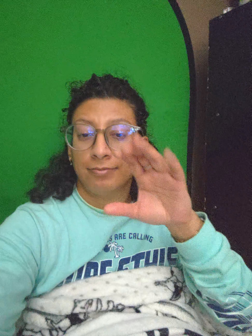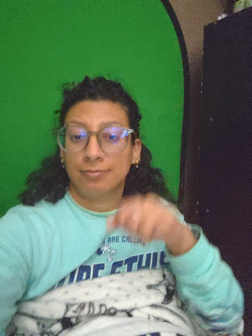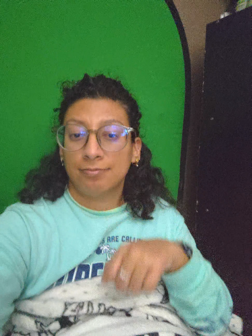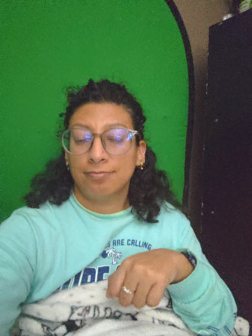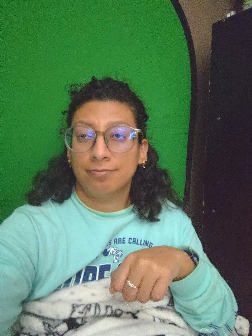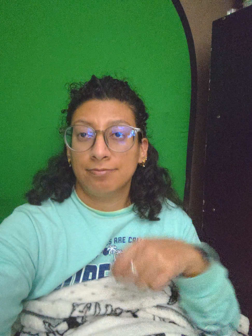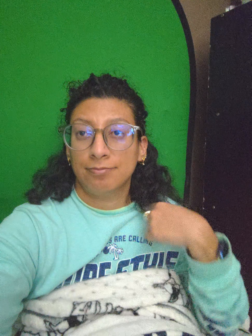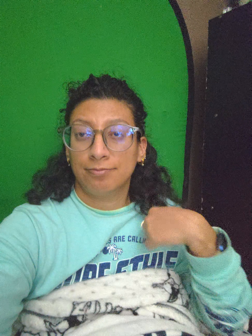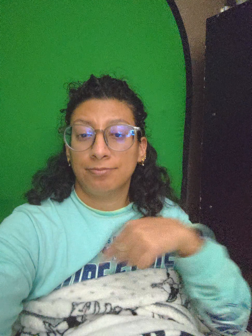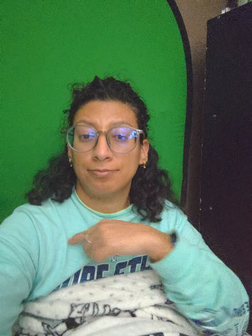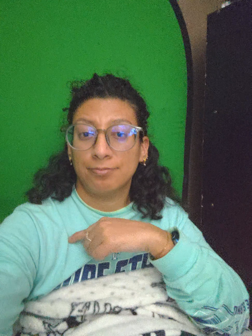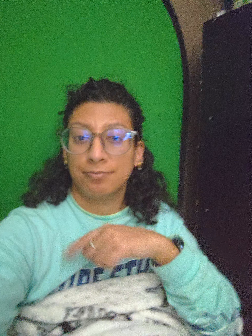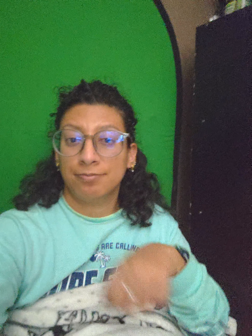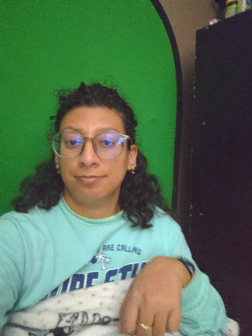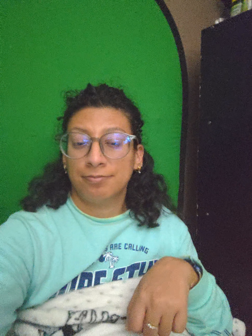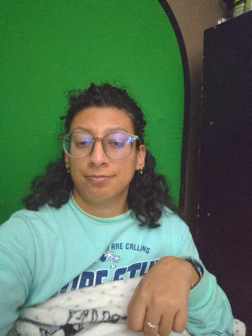we